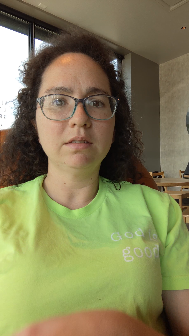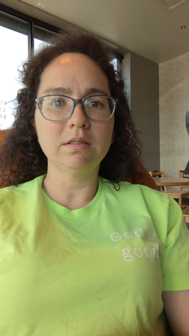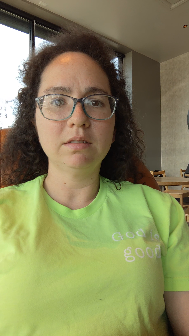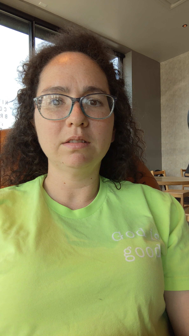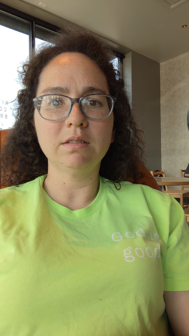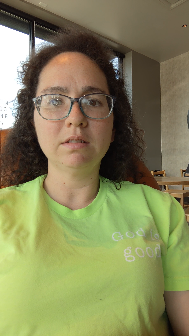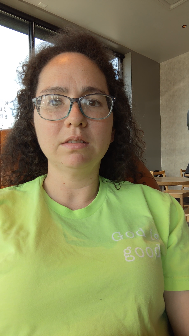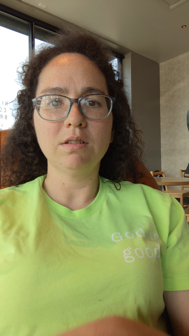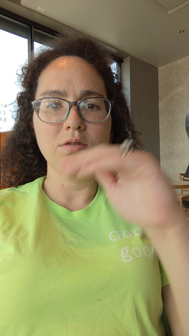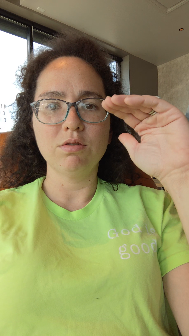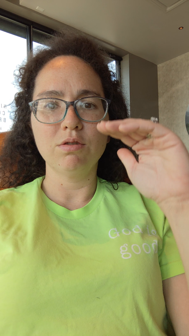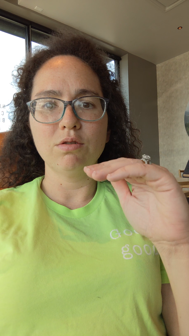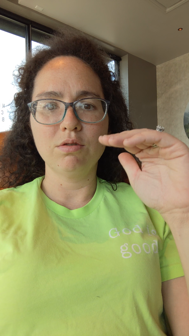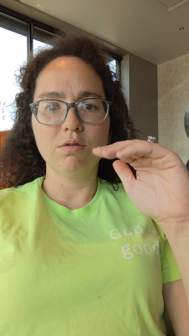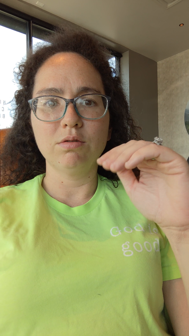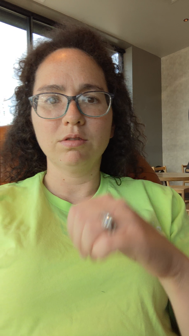little